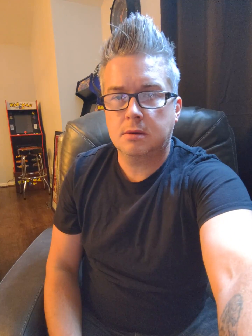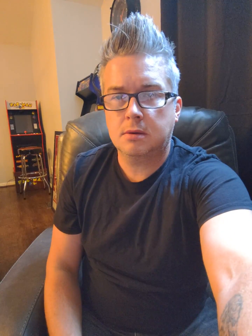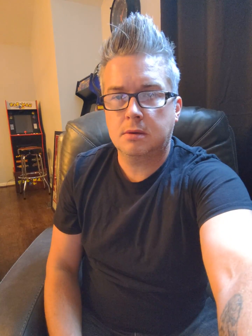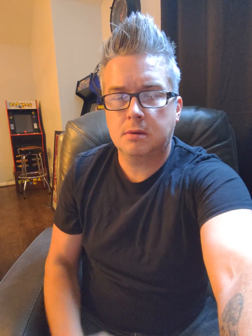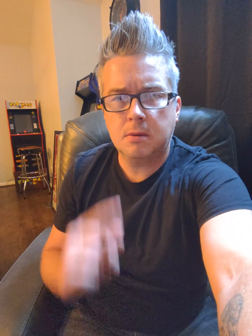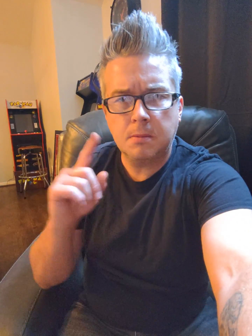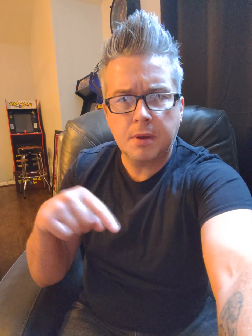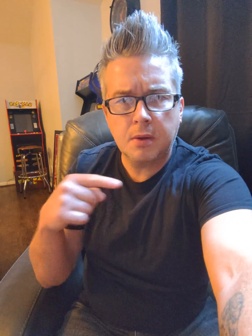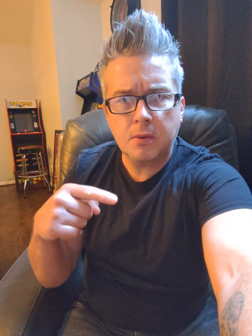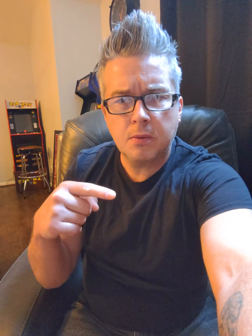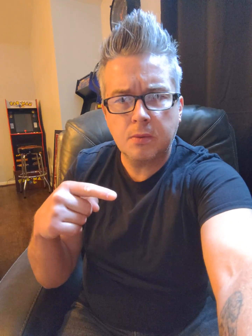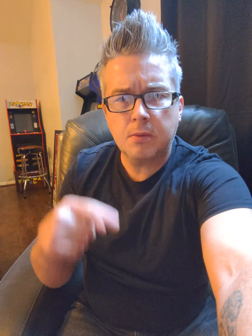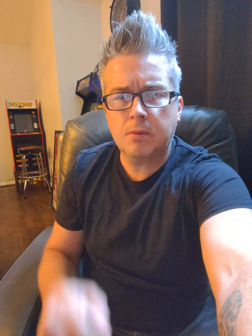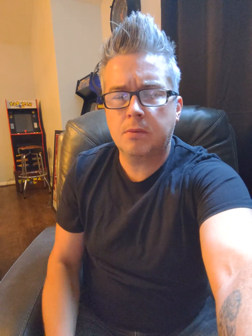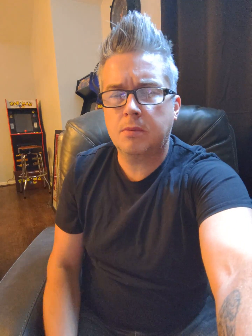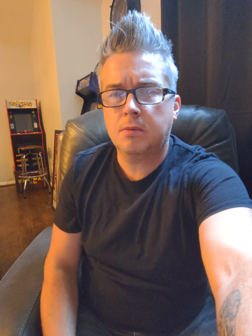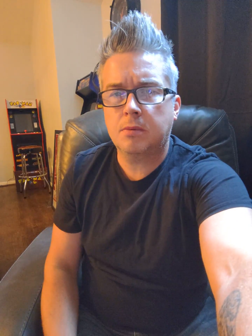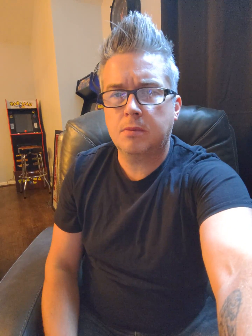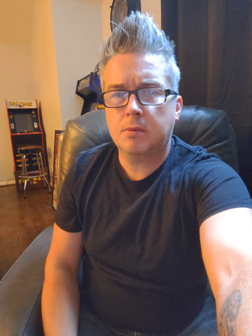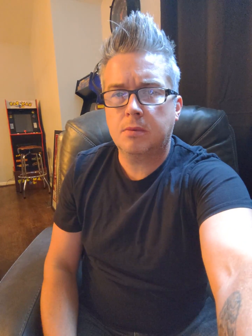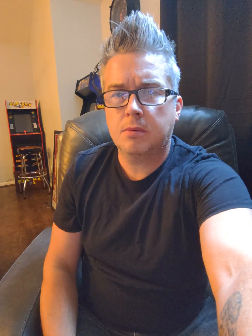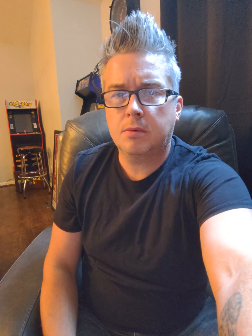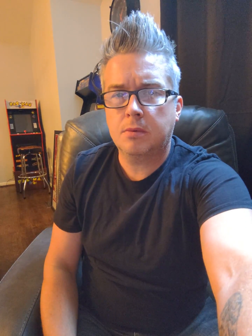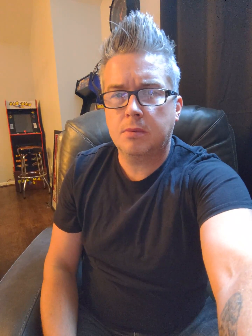about